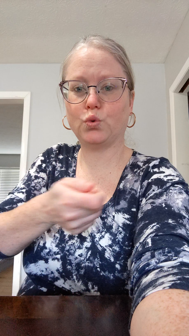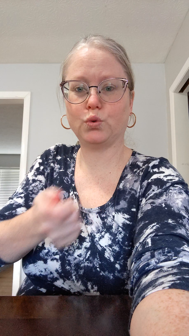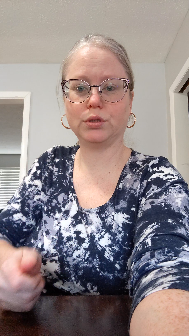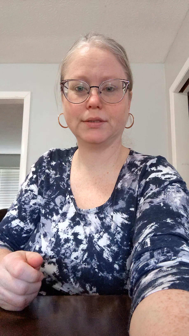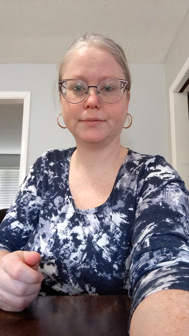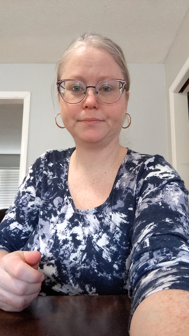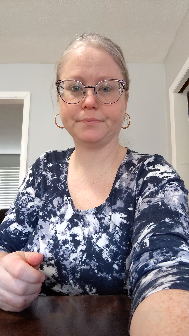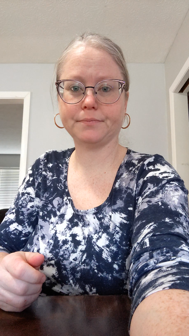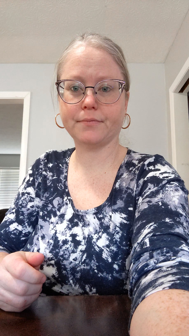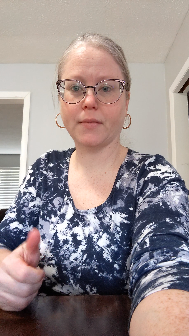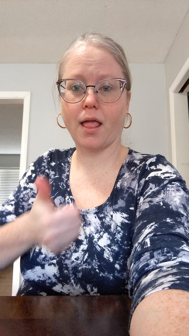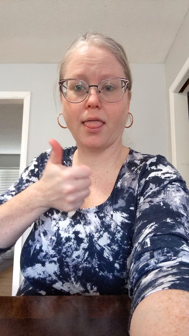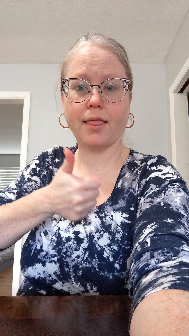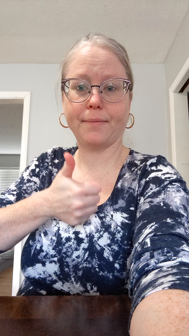help